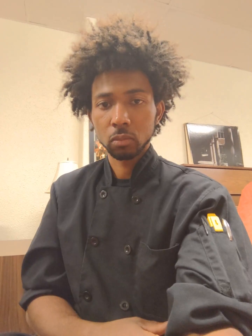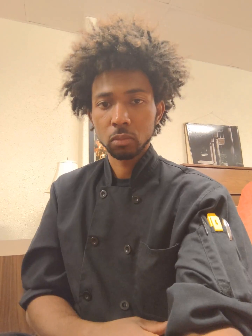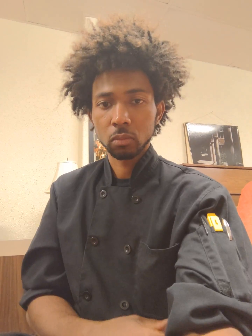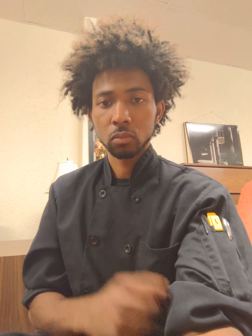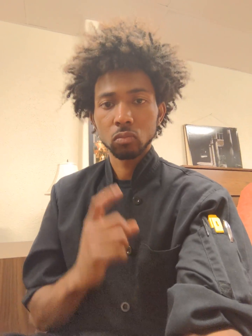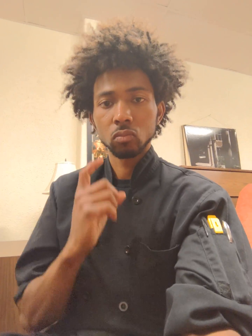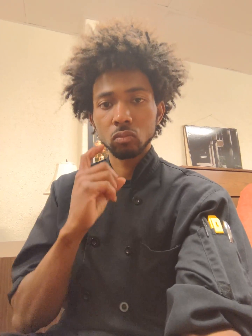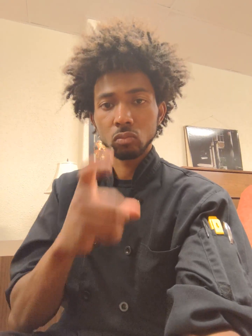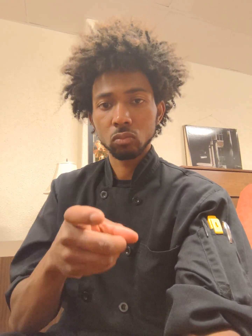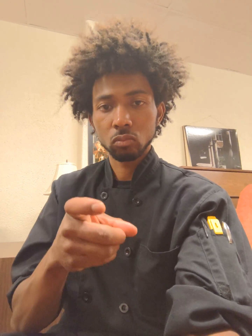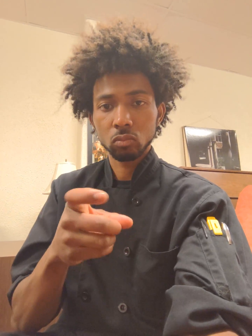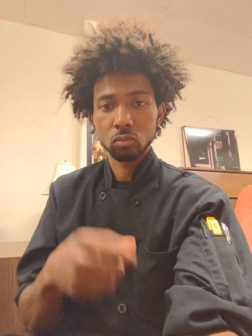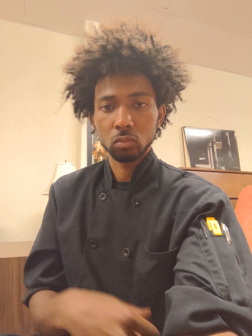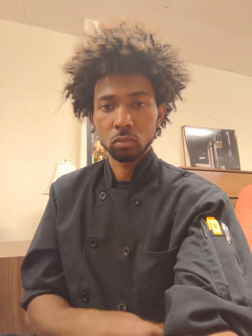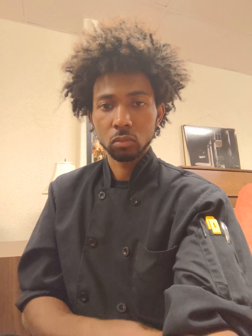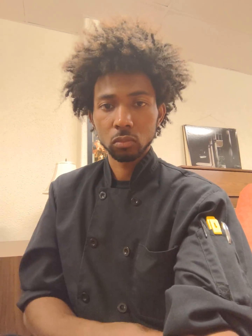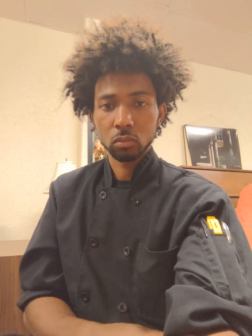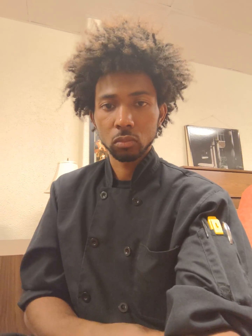present